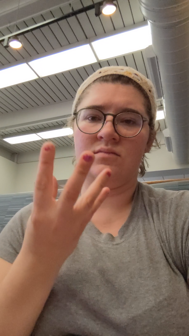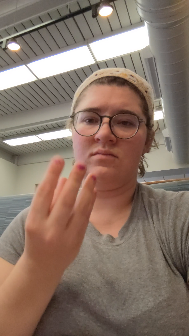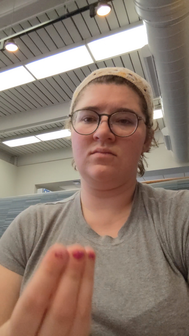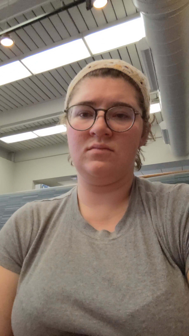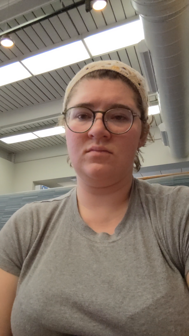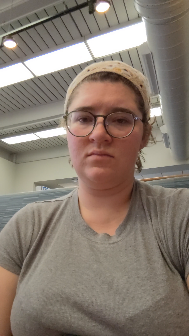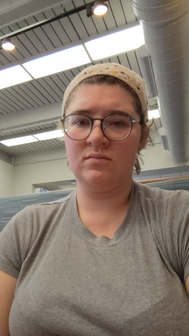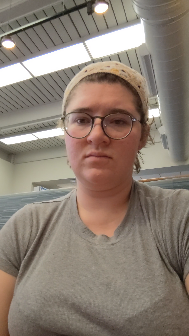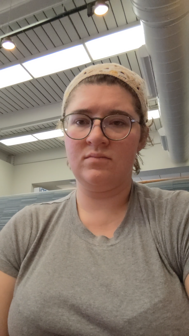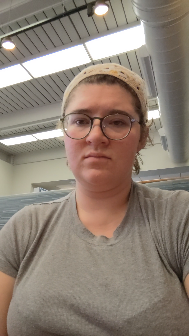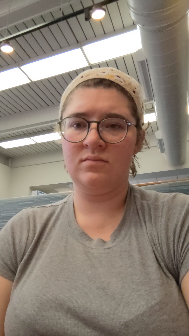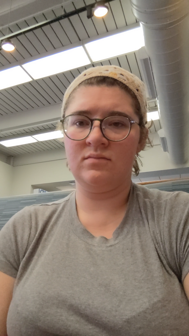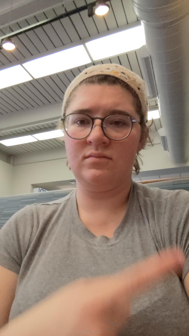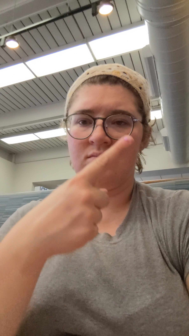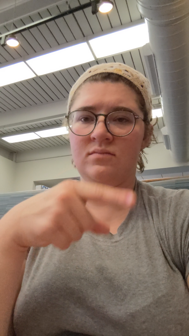cut